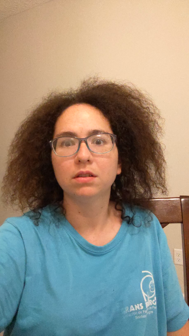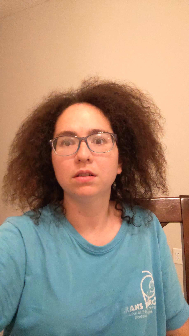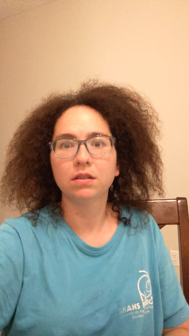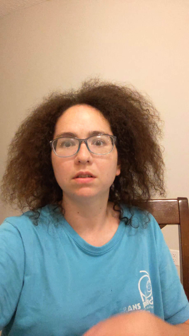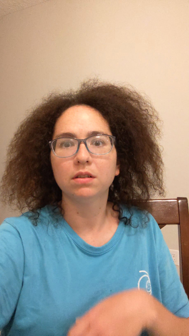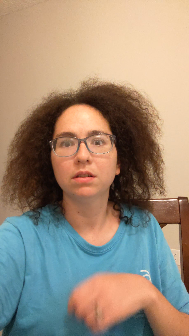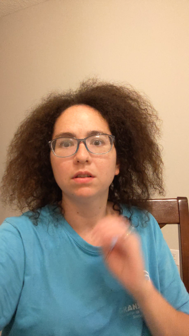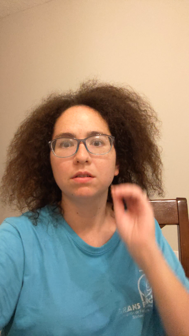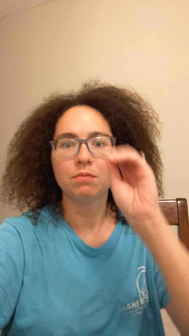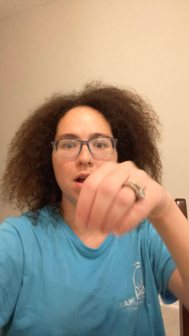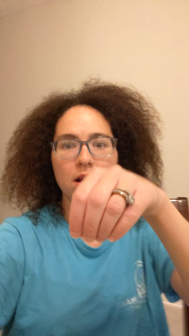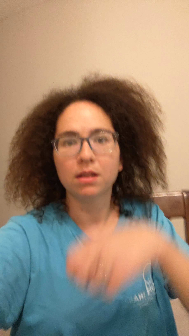put